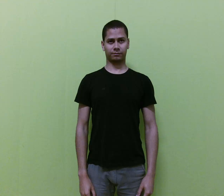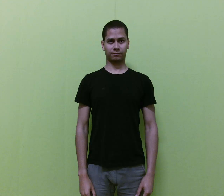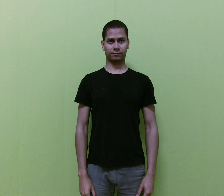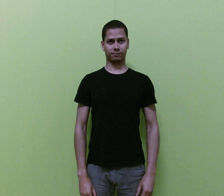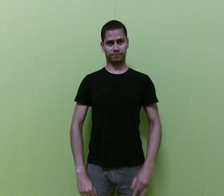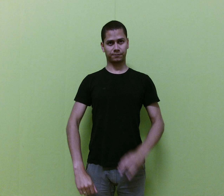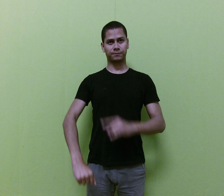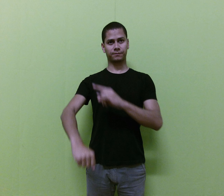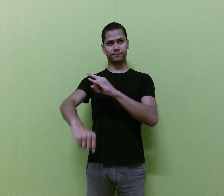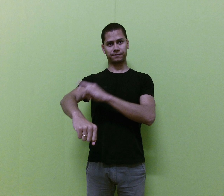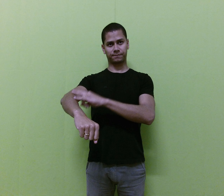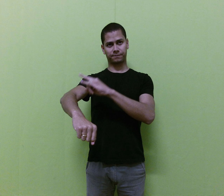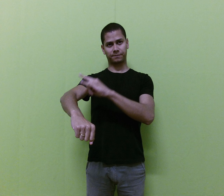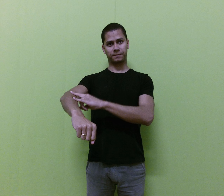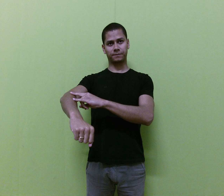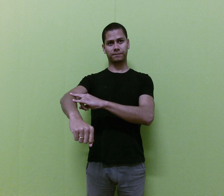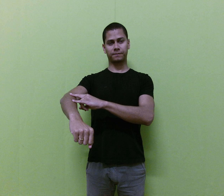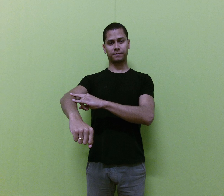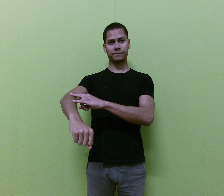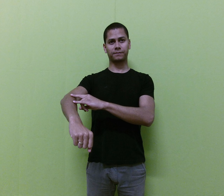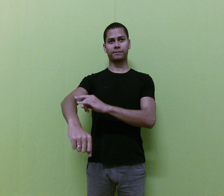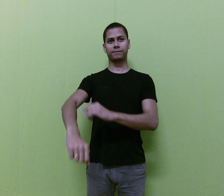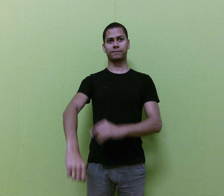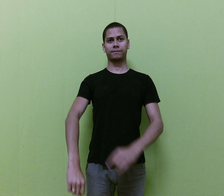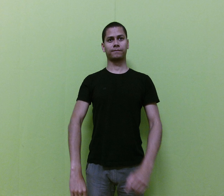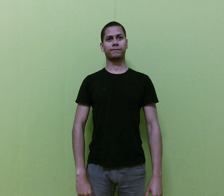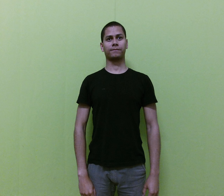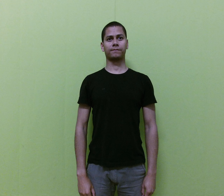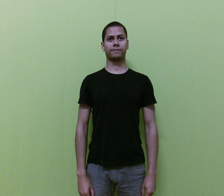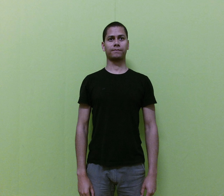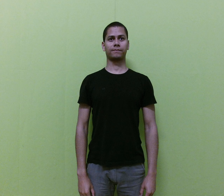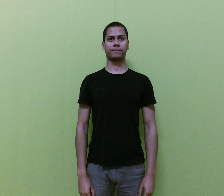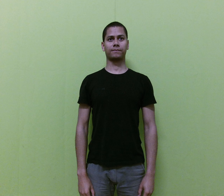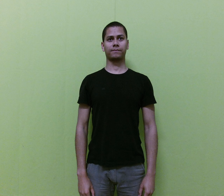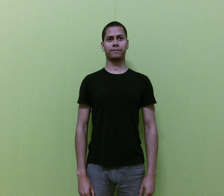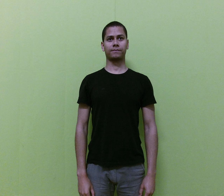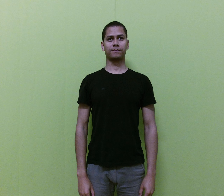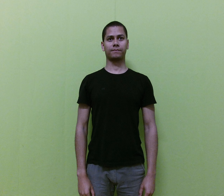banheiro